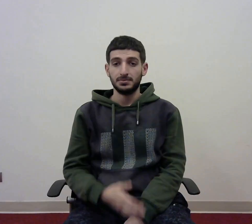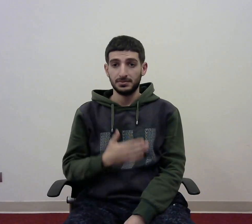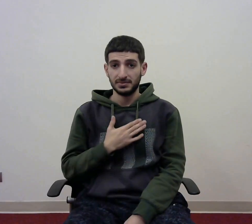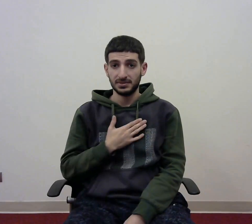mən